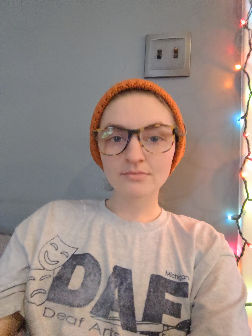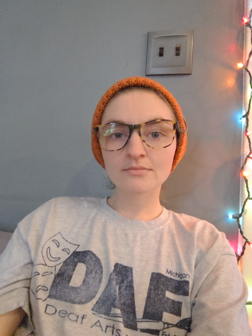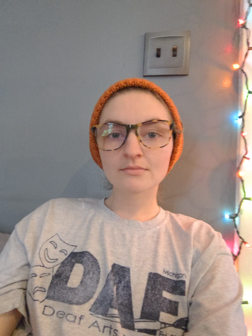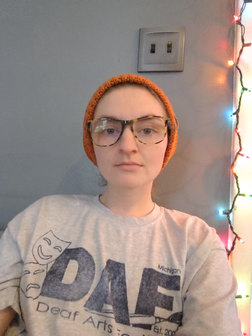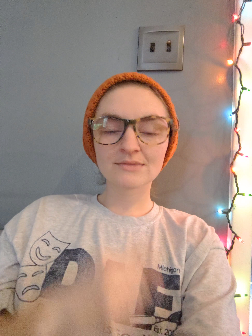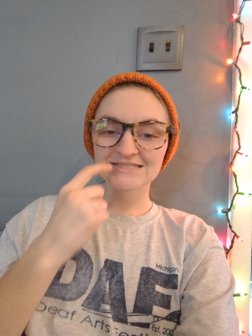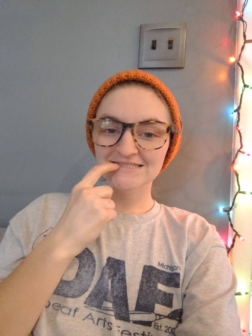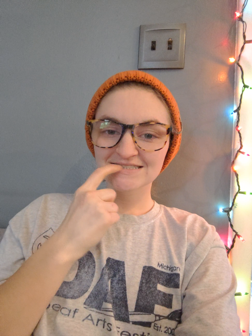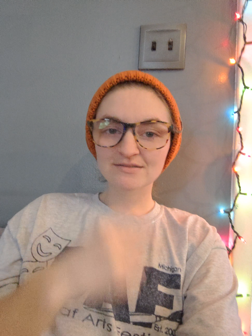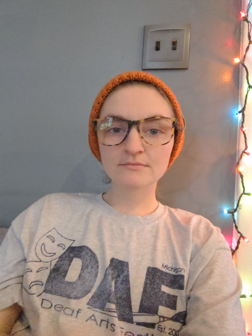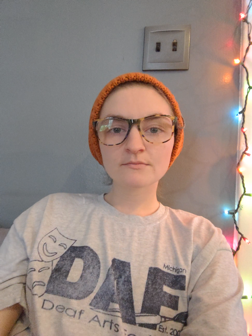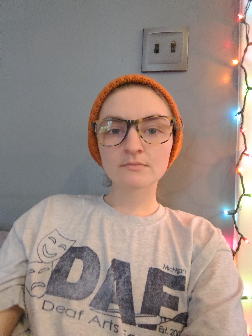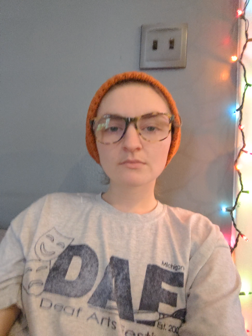tooth